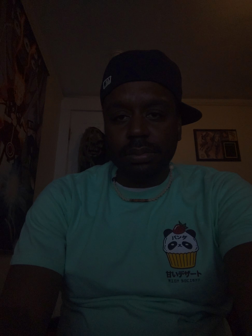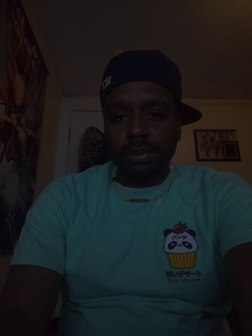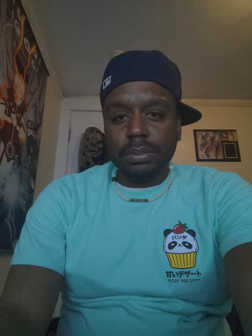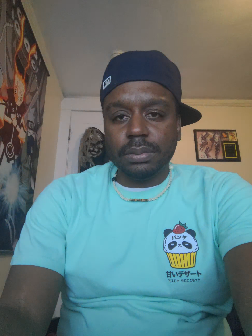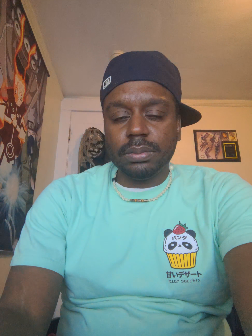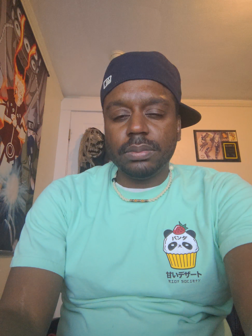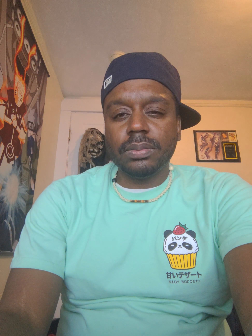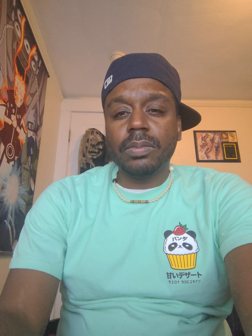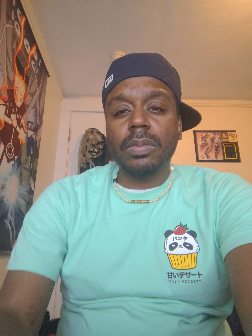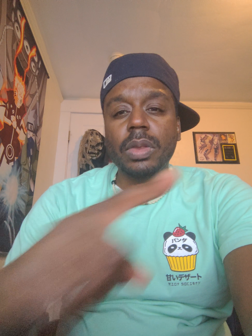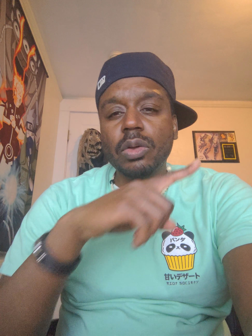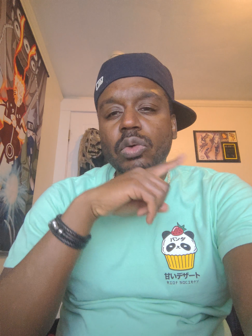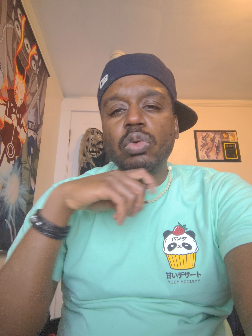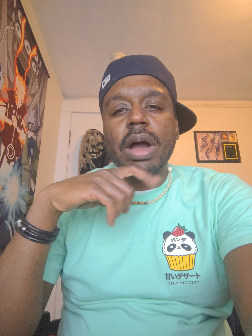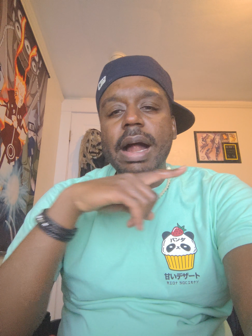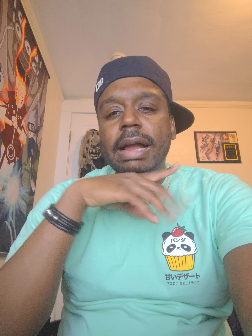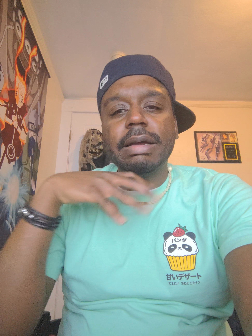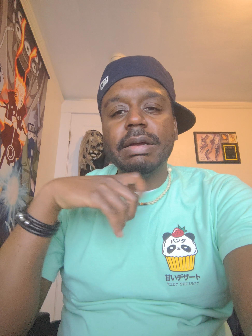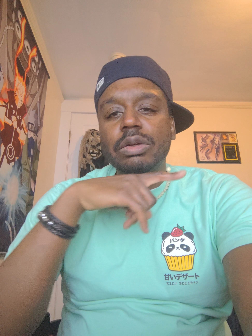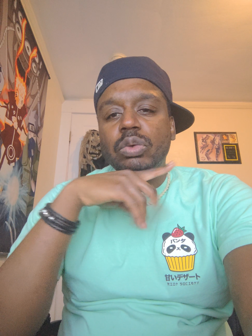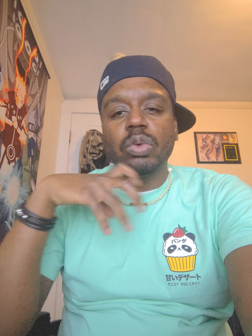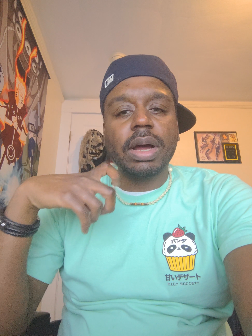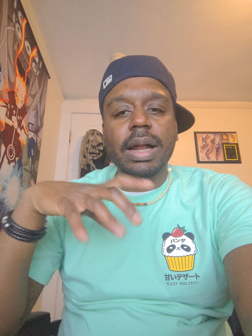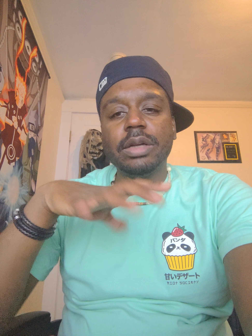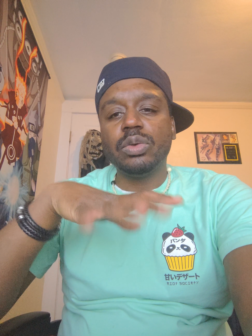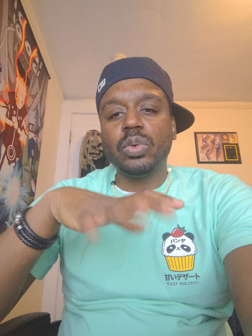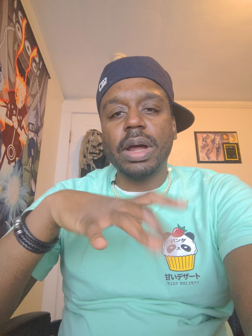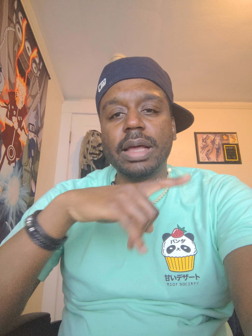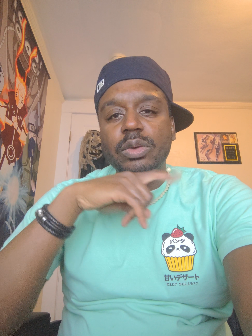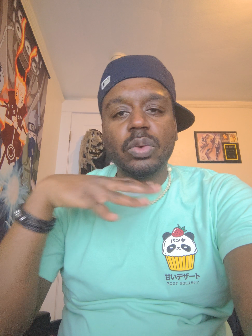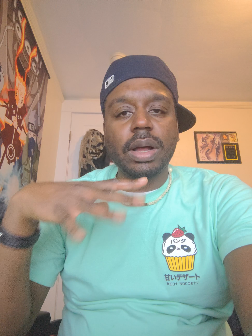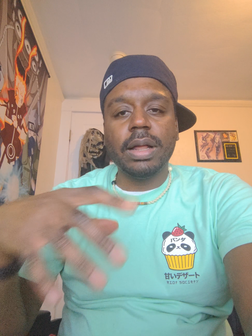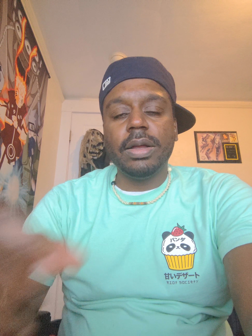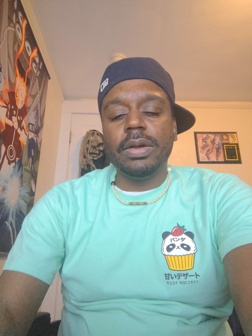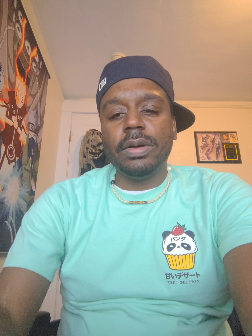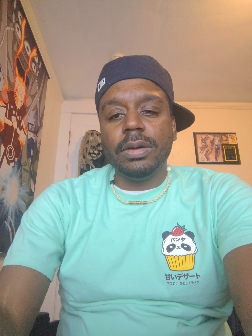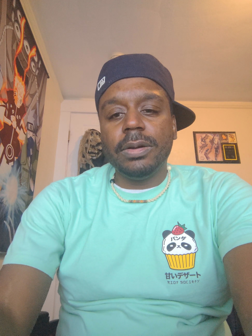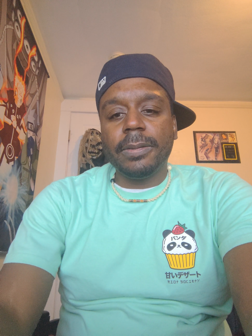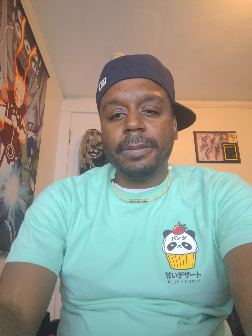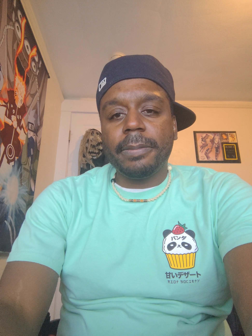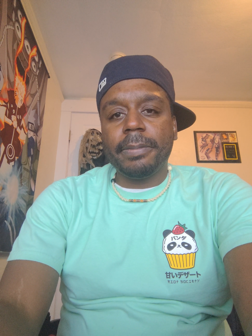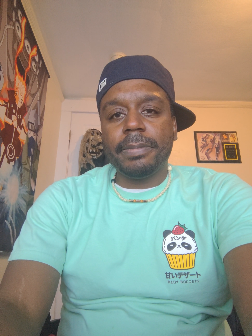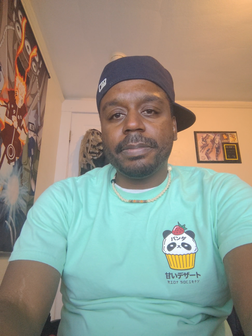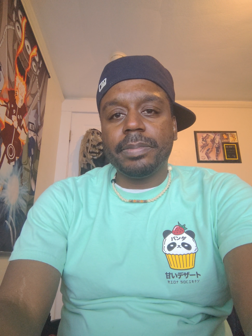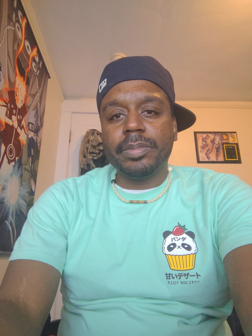dryer